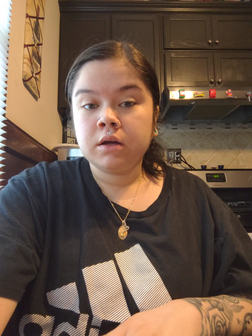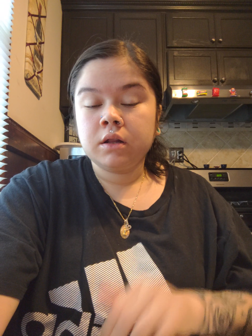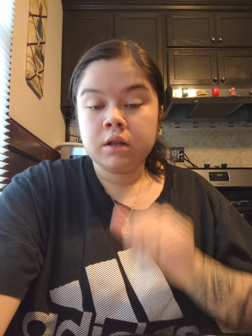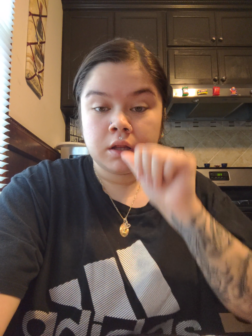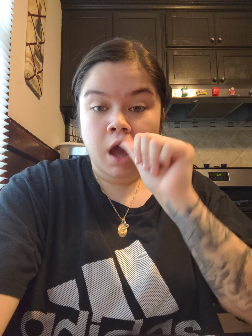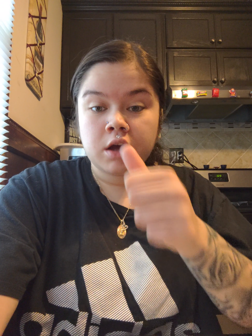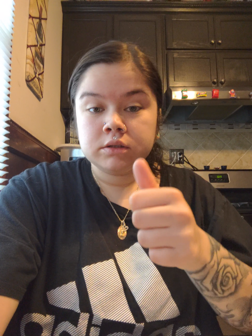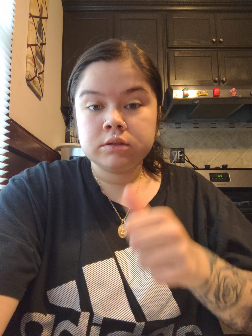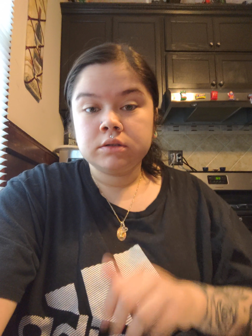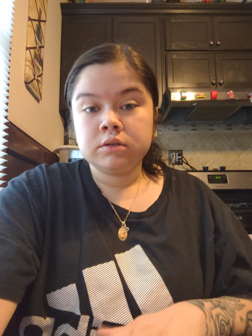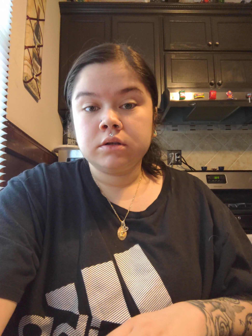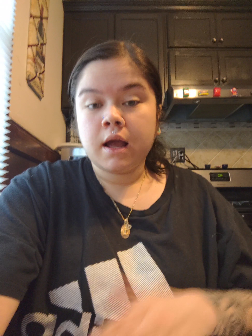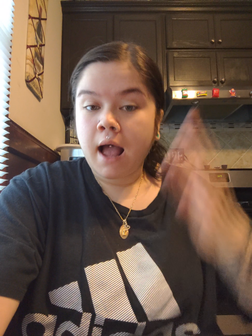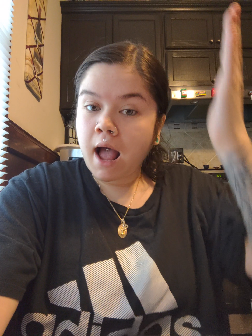nuts